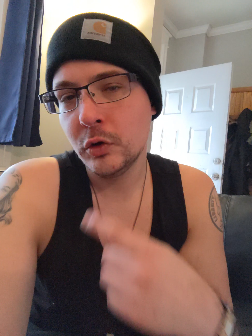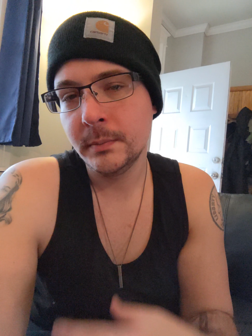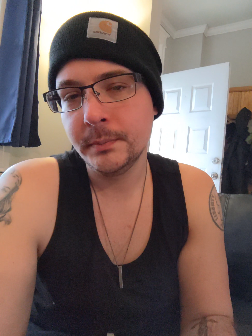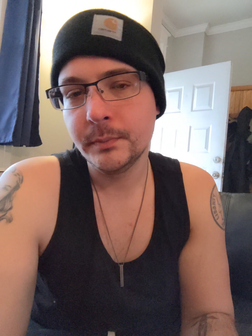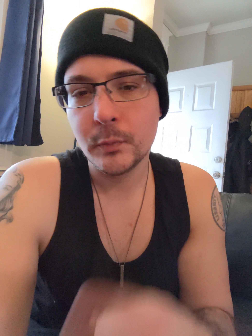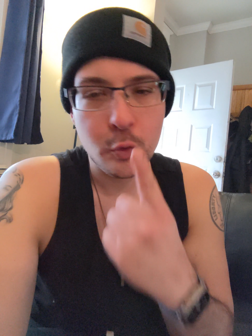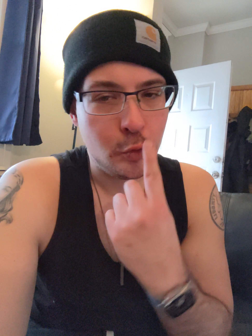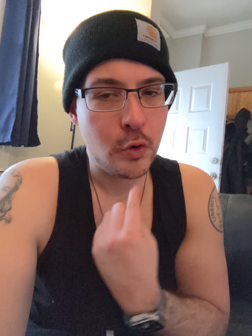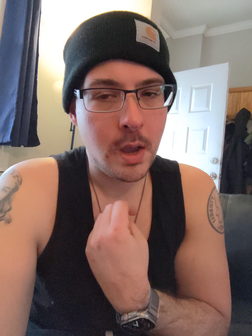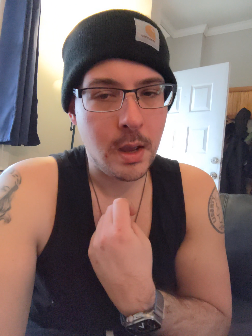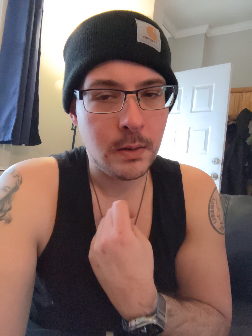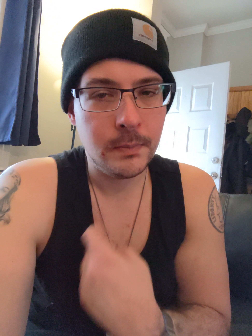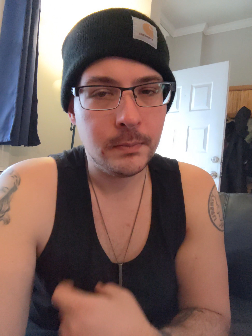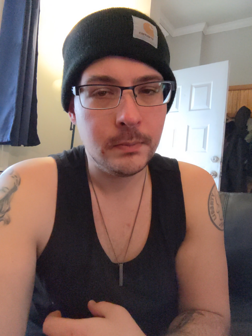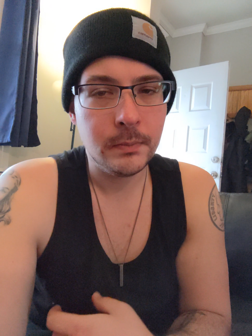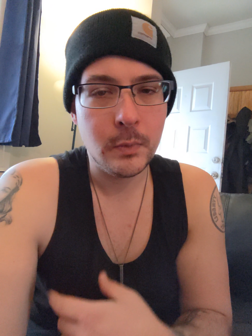red